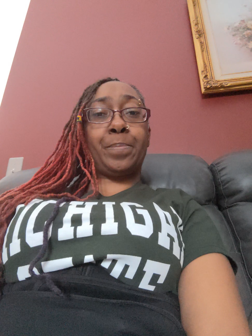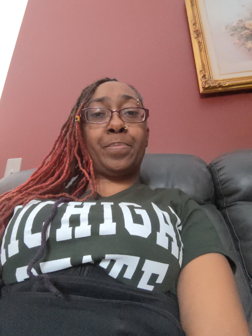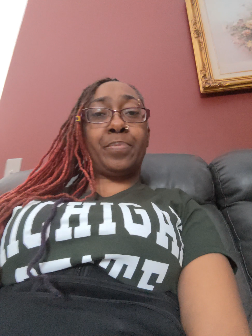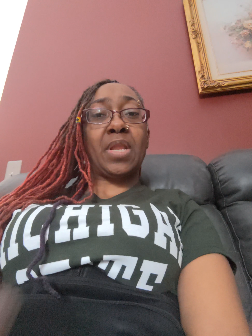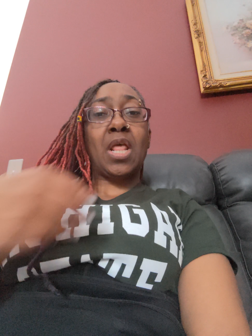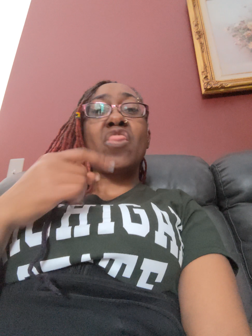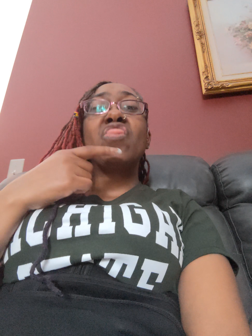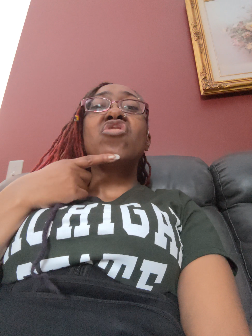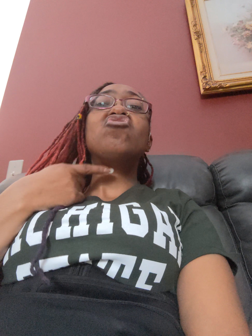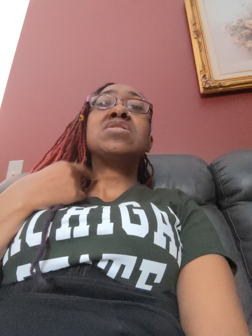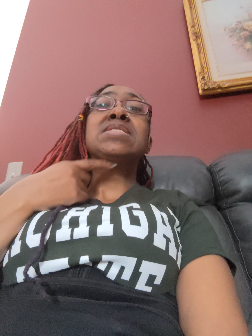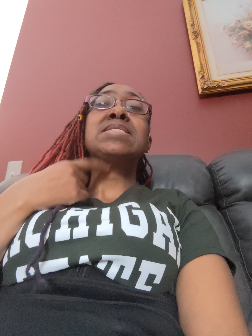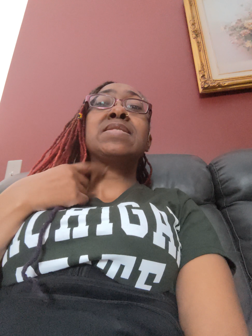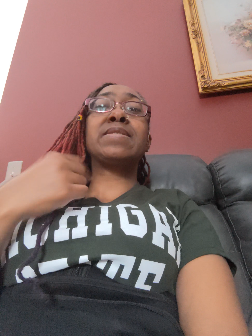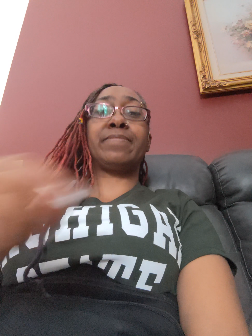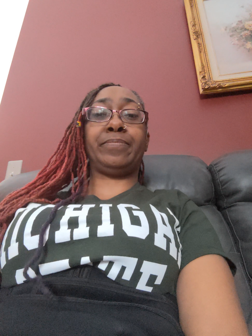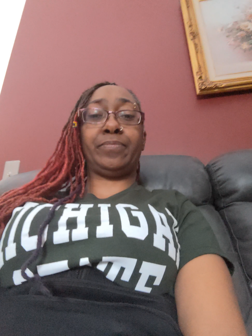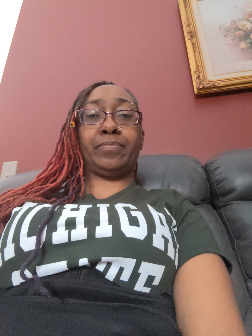thirsty